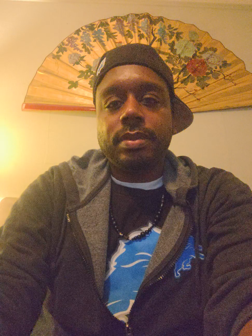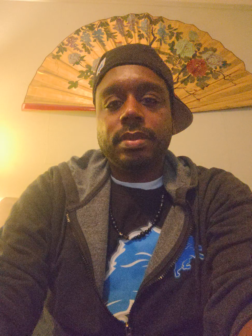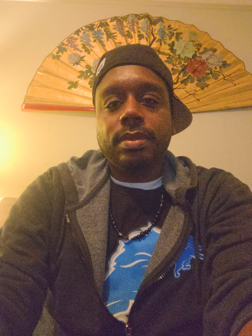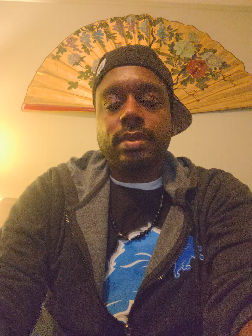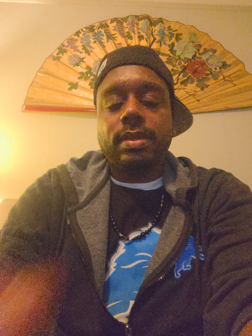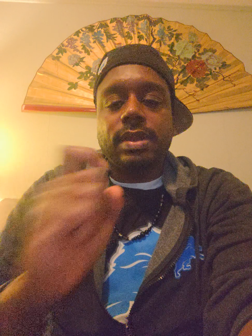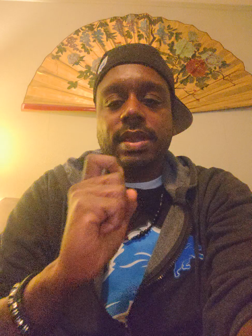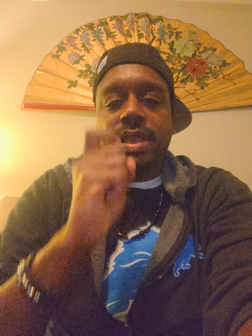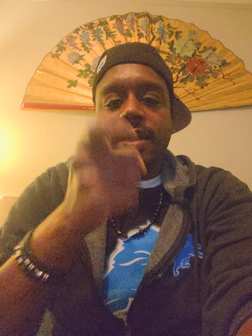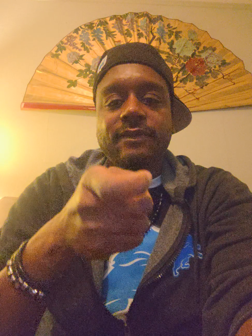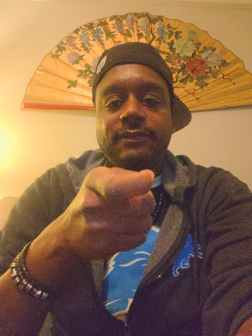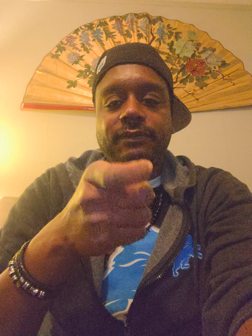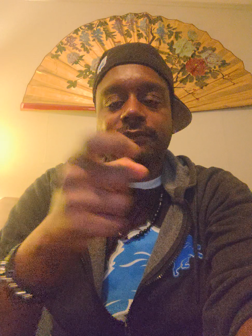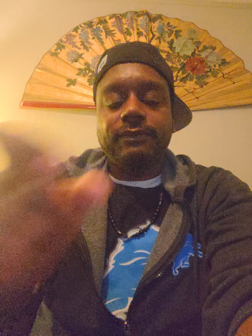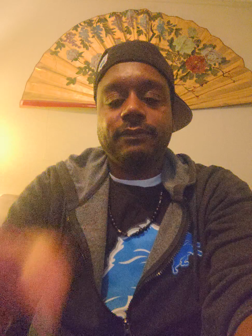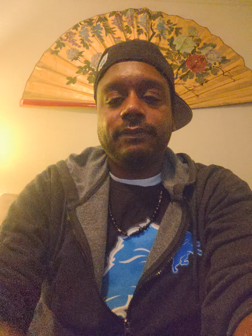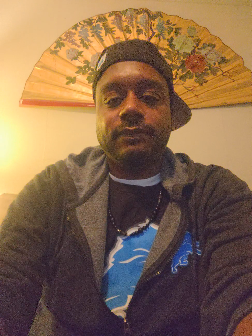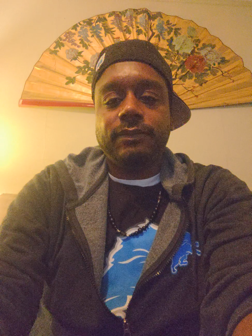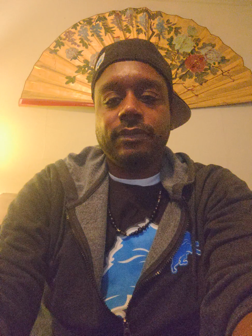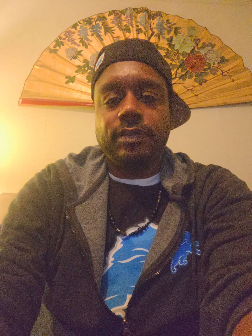gift